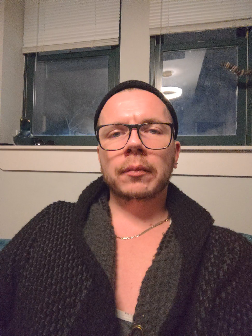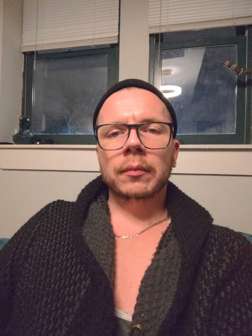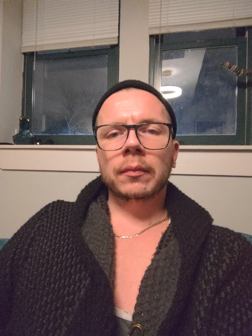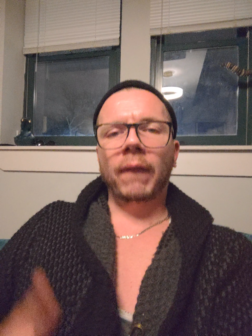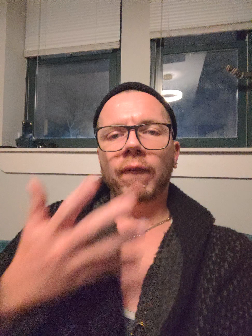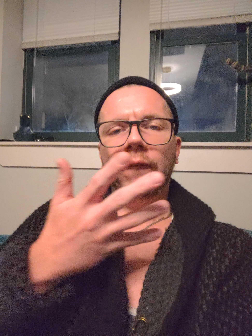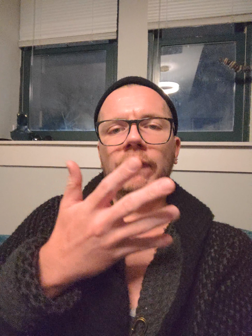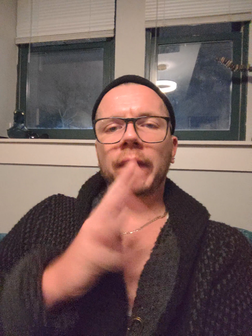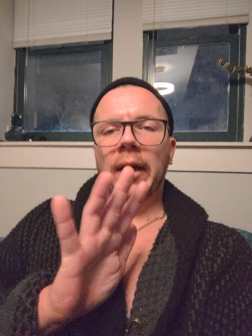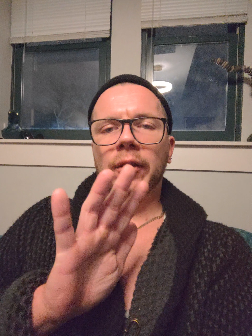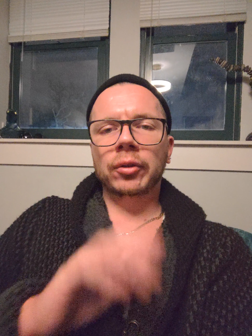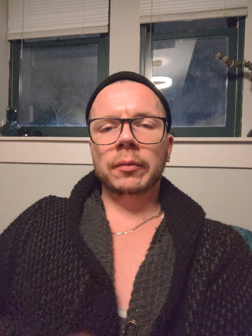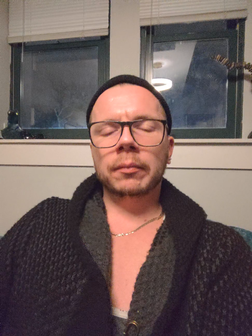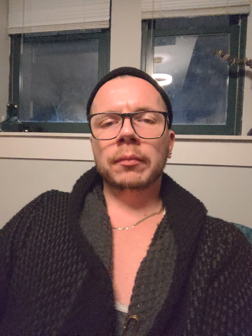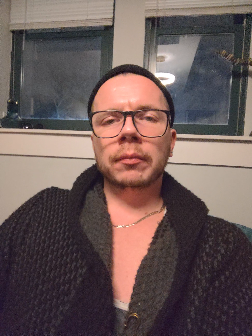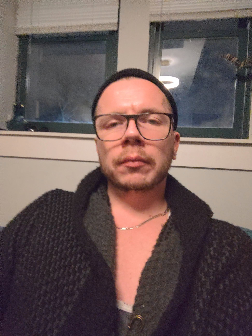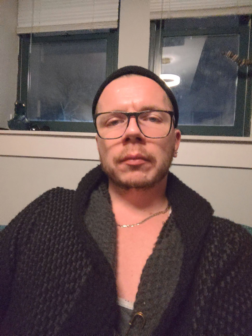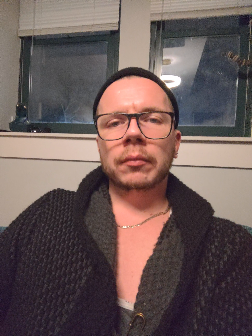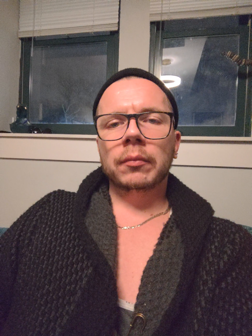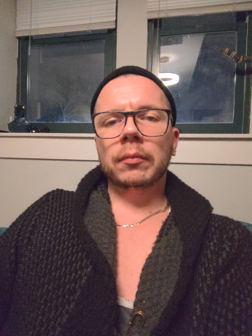finish